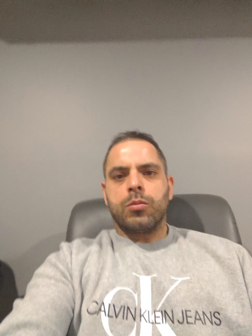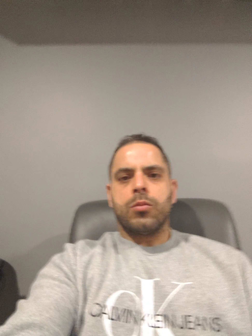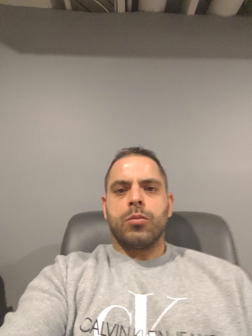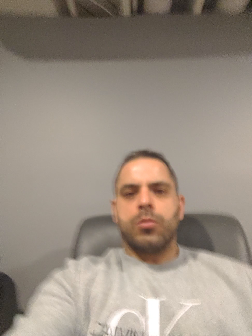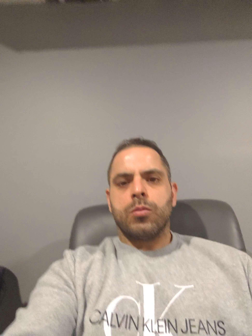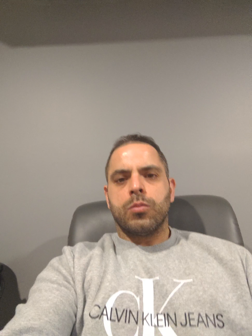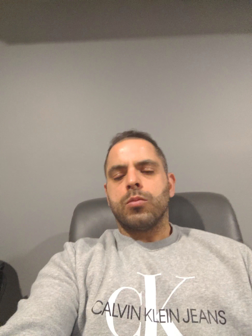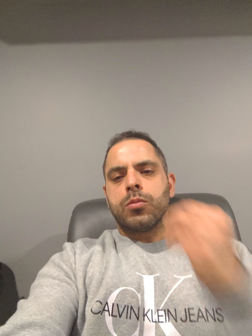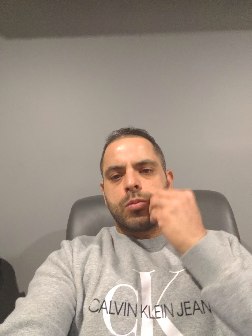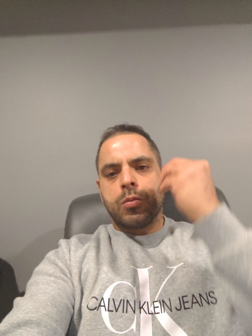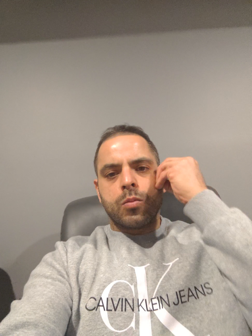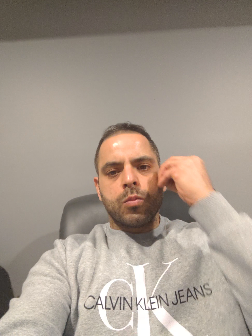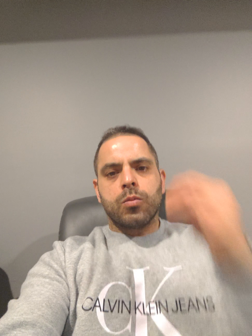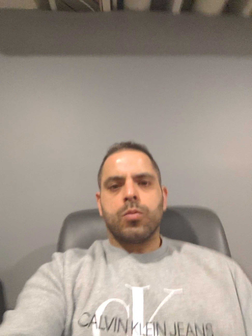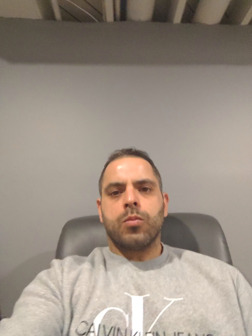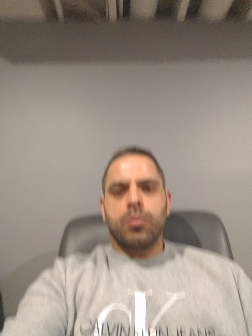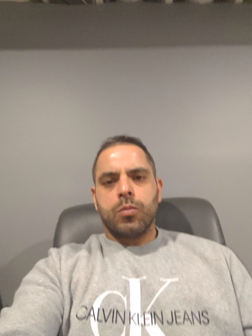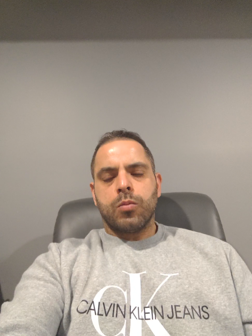home